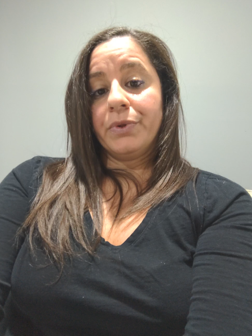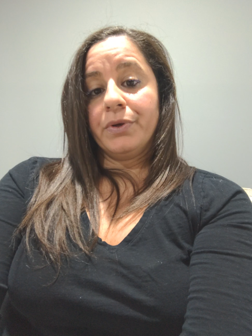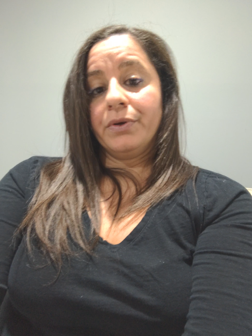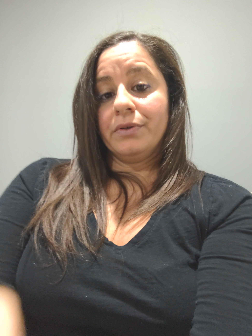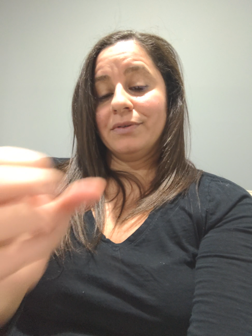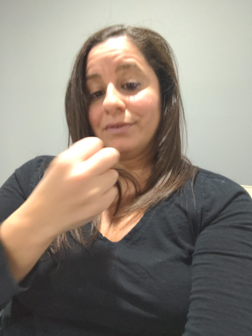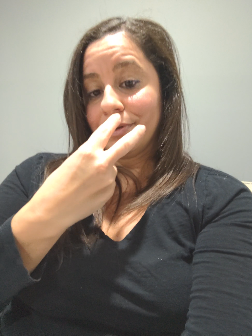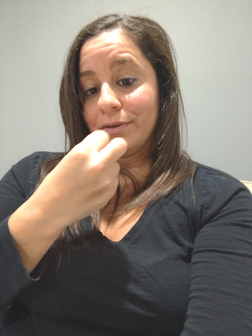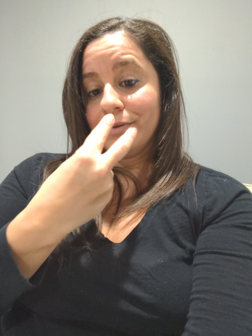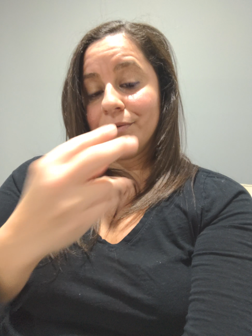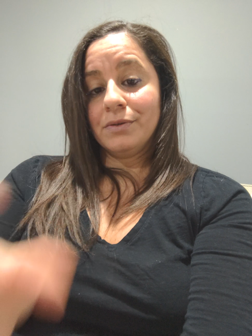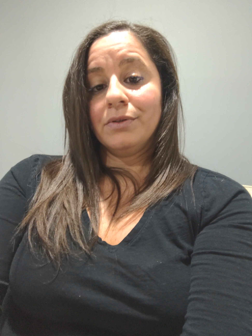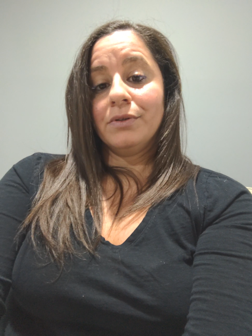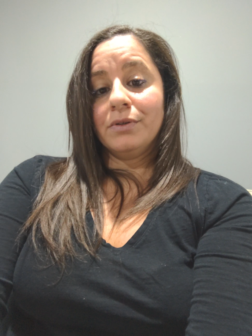snack